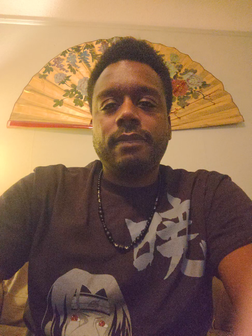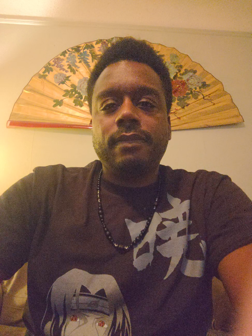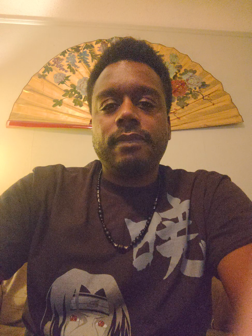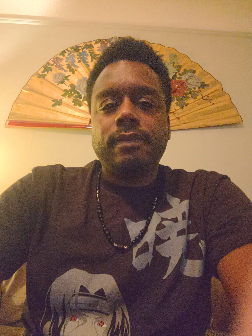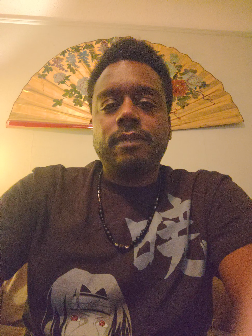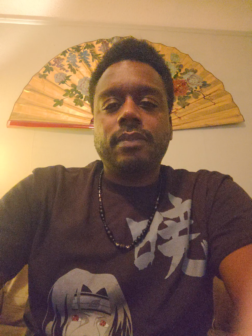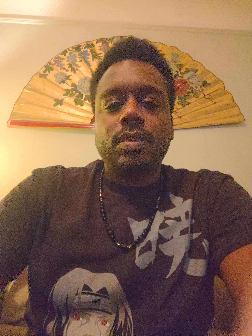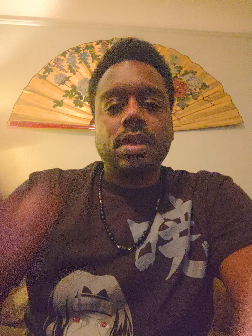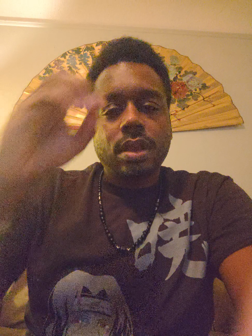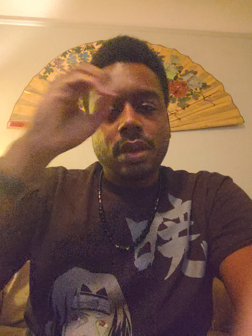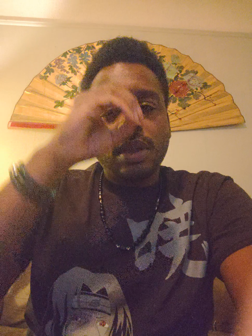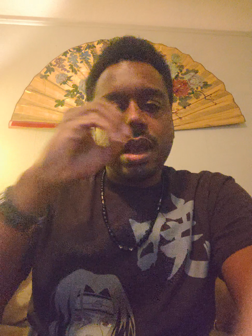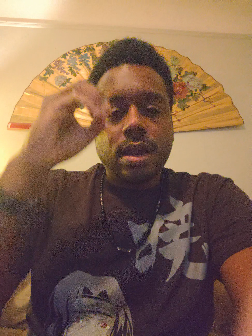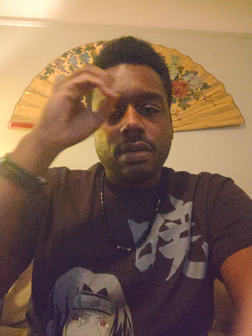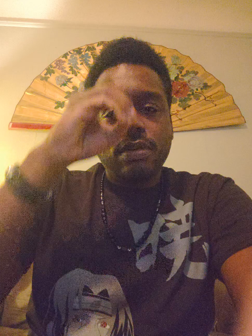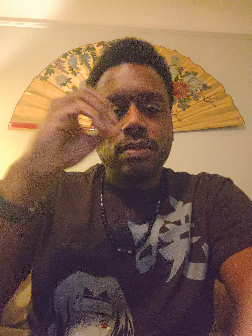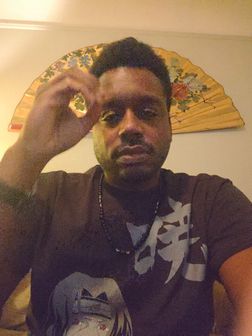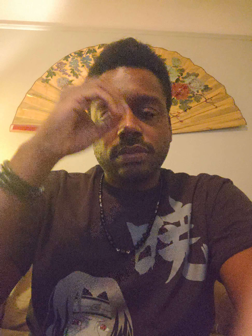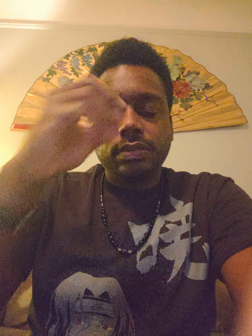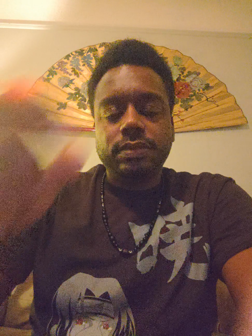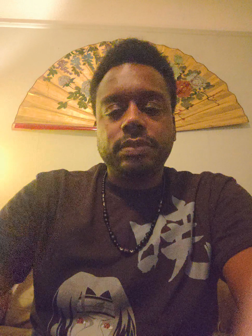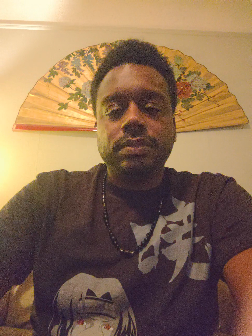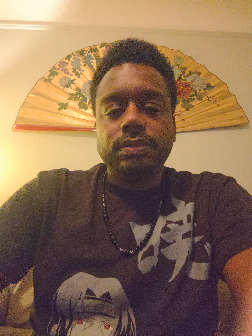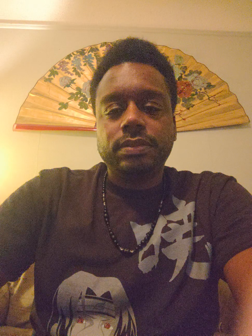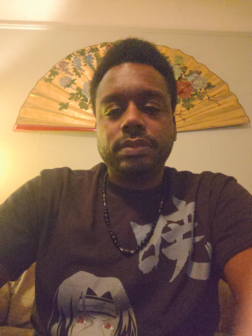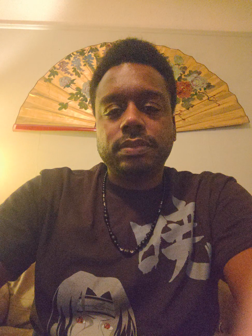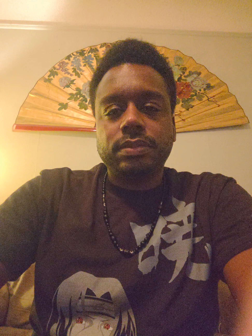owl